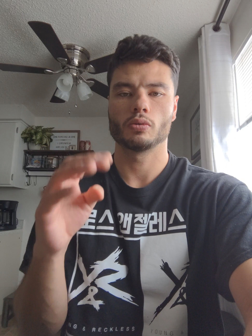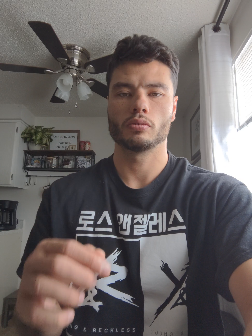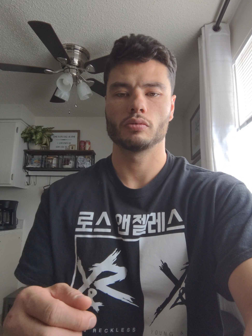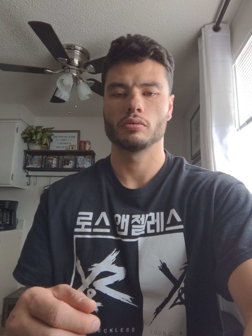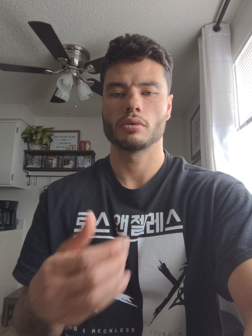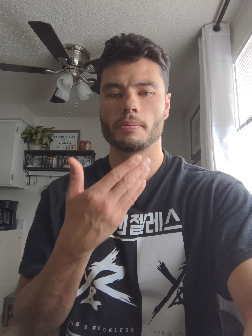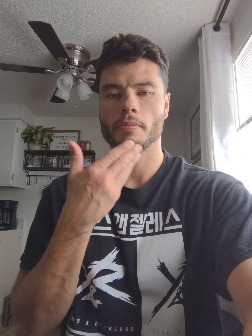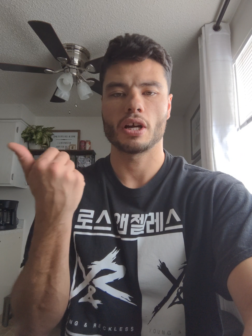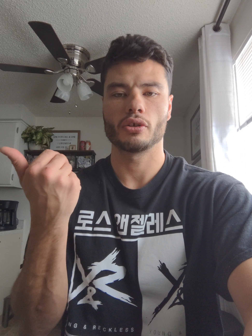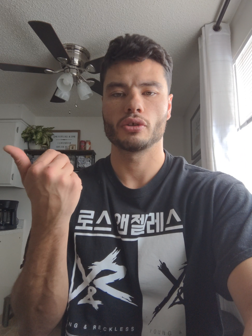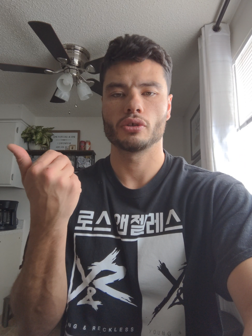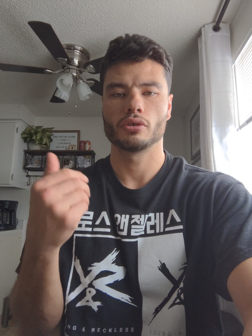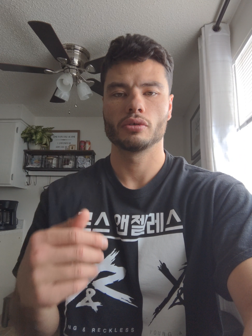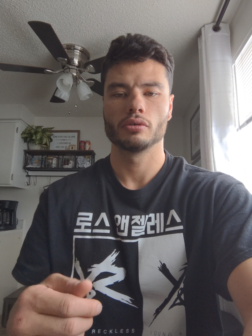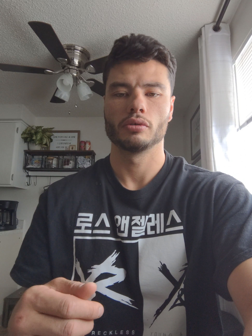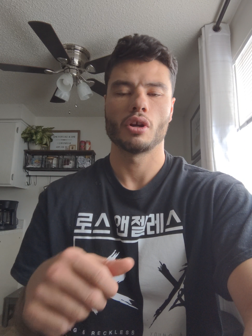better